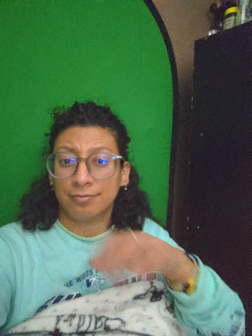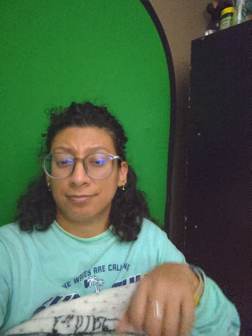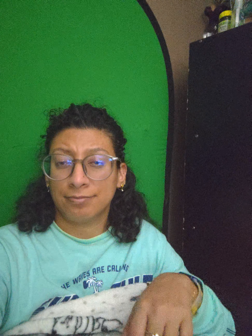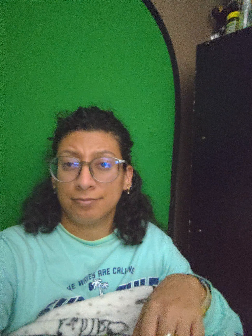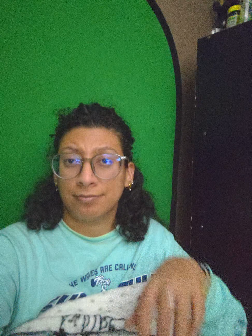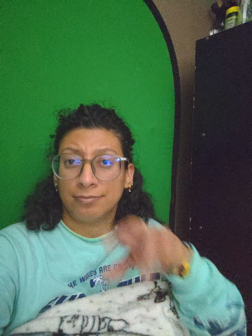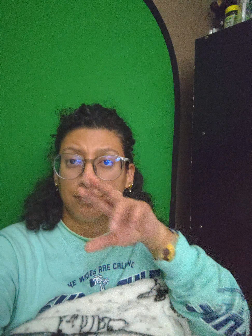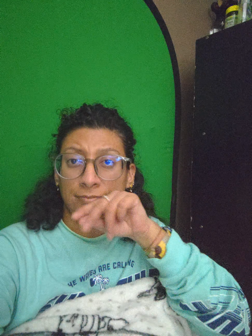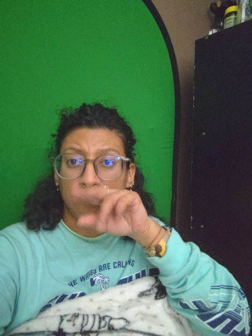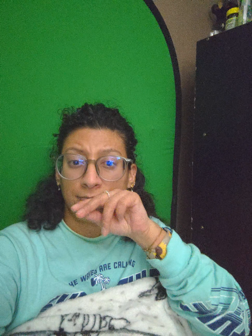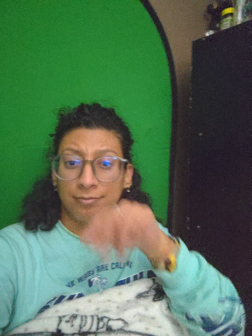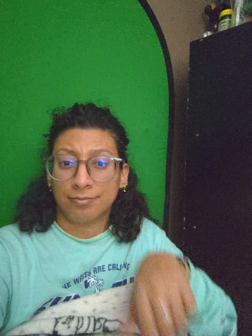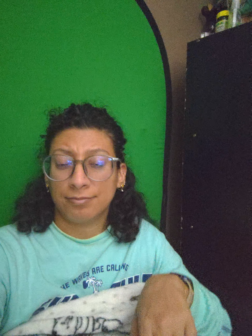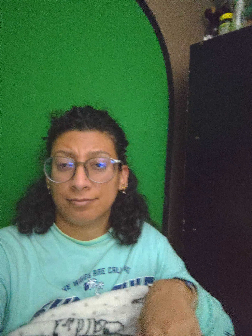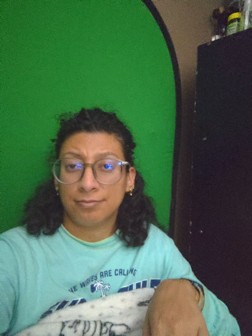duck